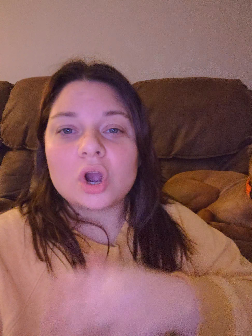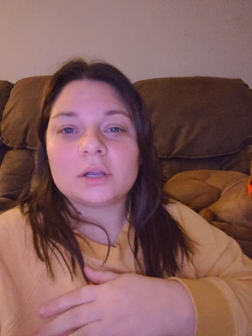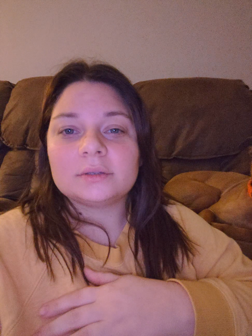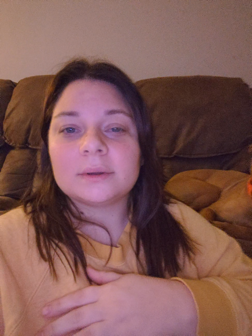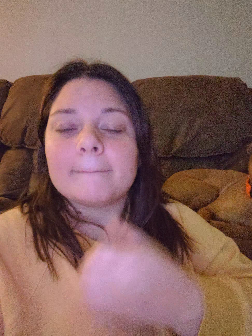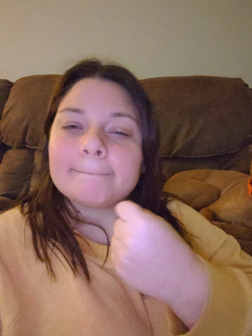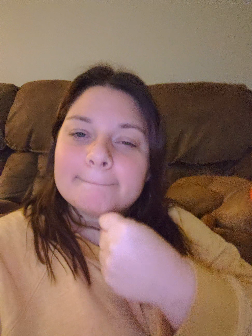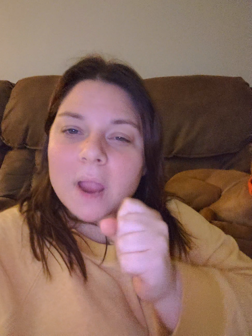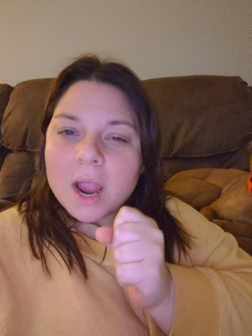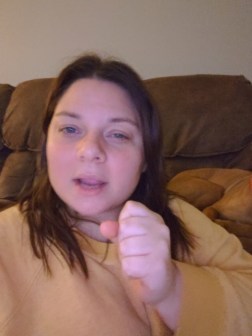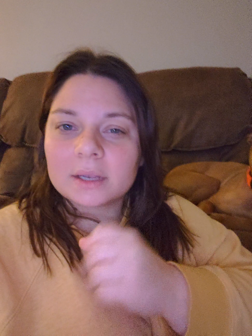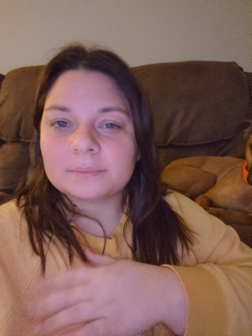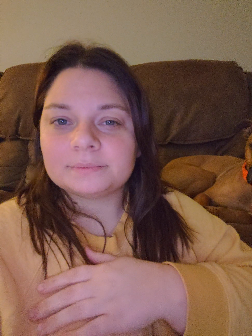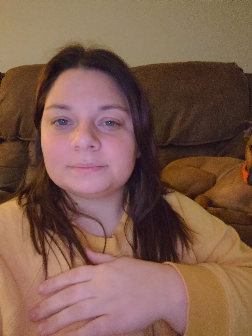make